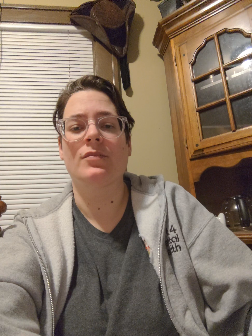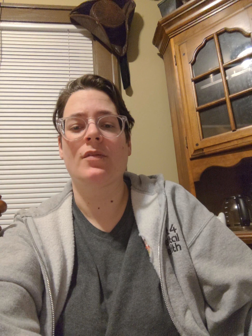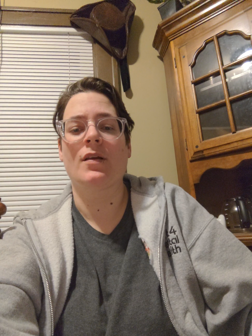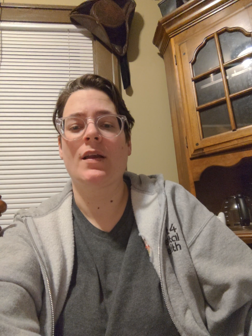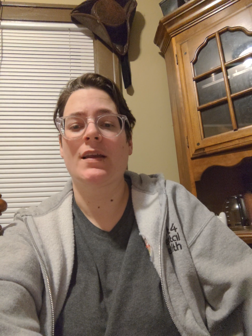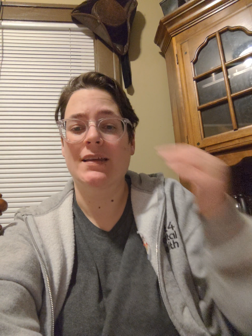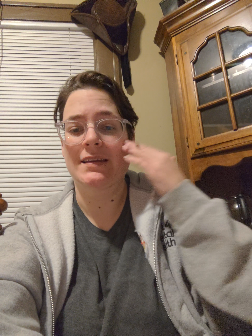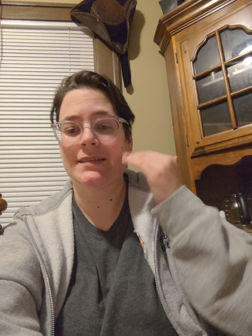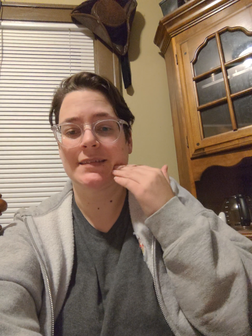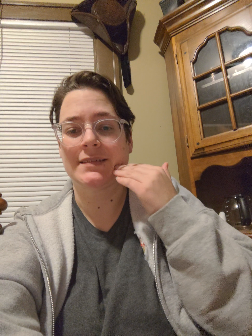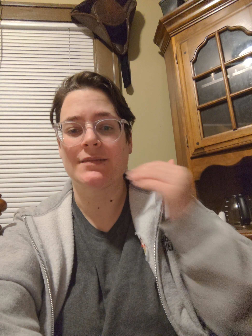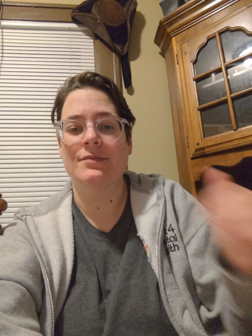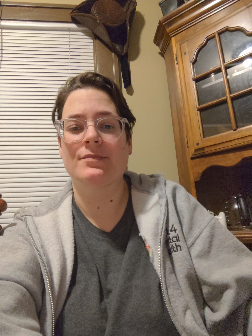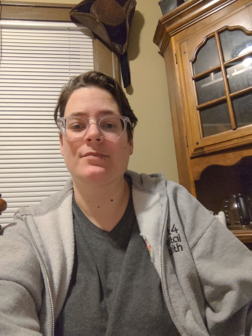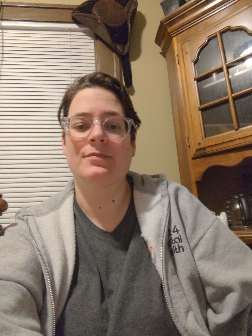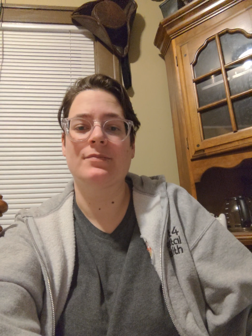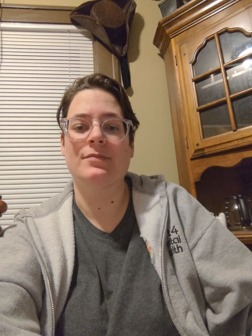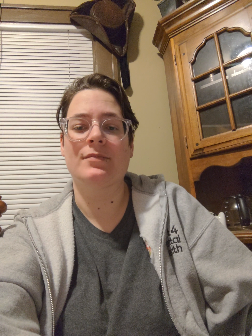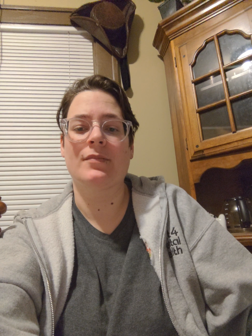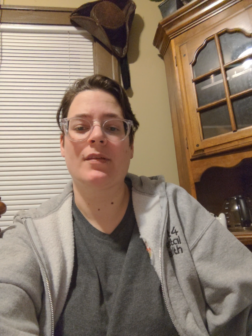head